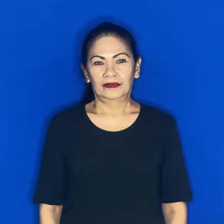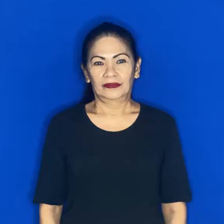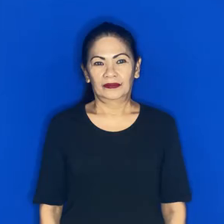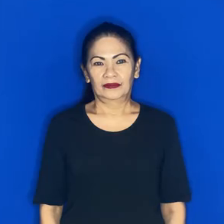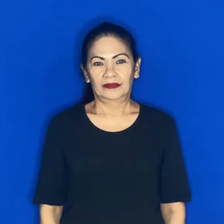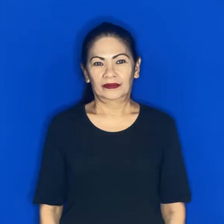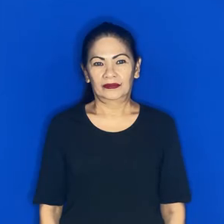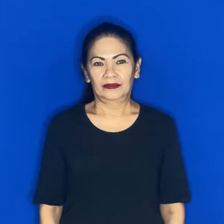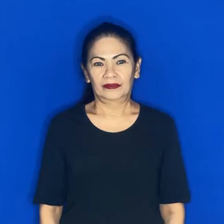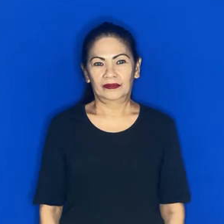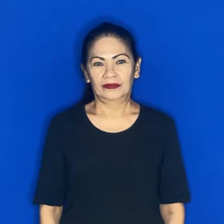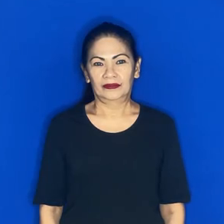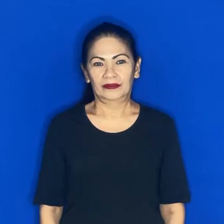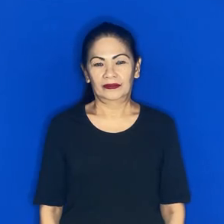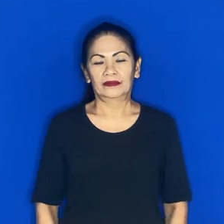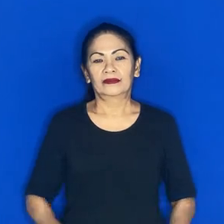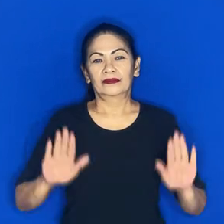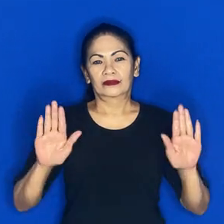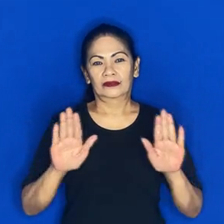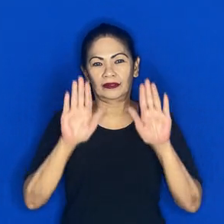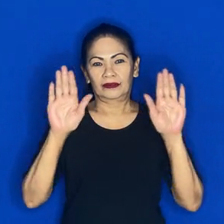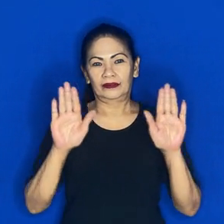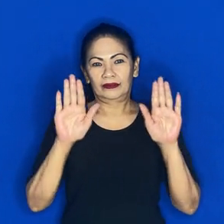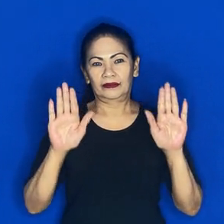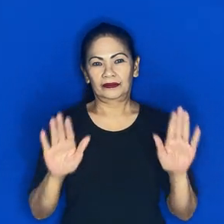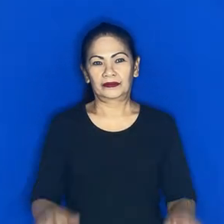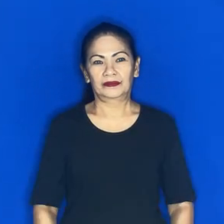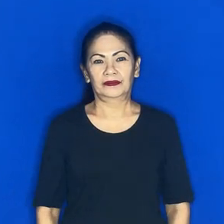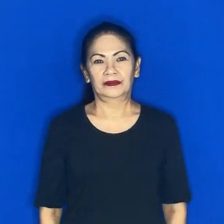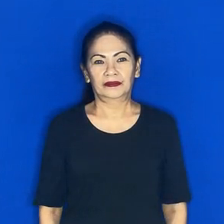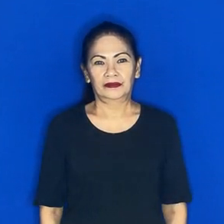sunday